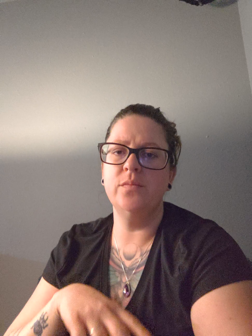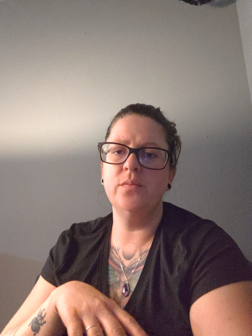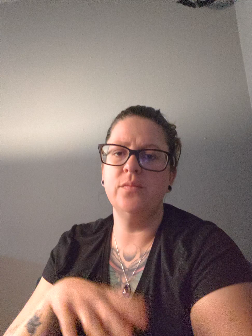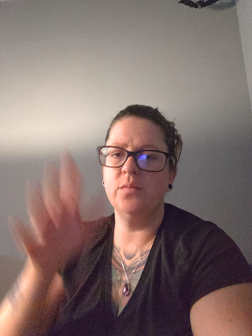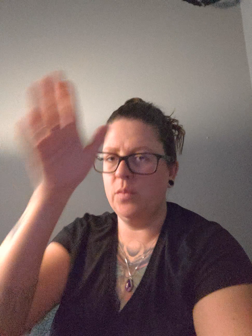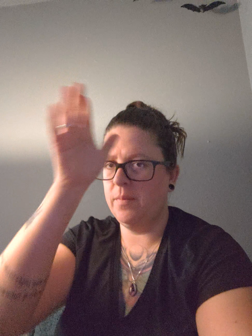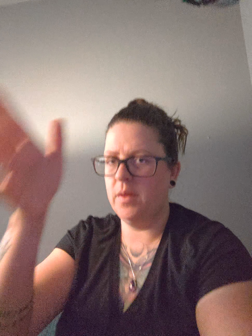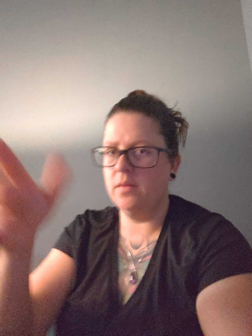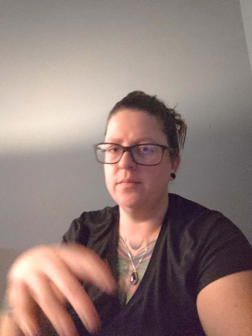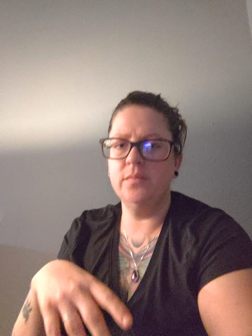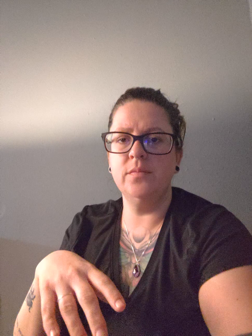grandpa